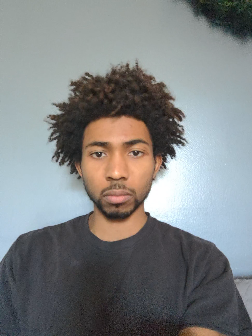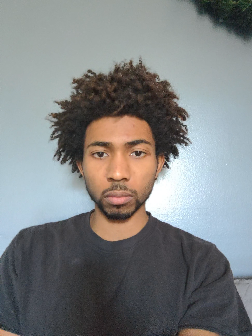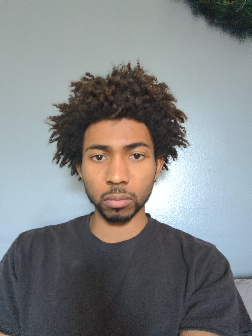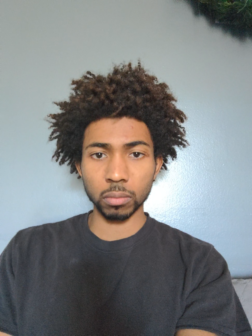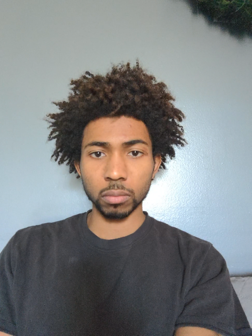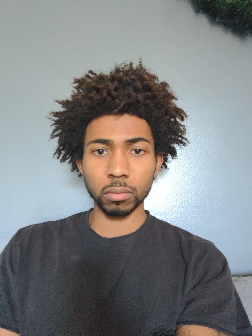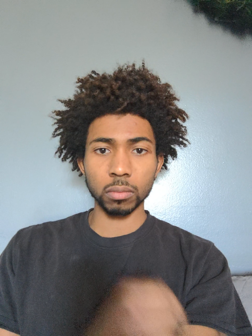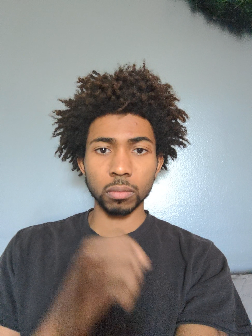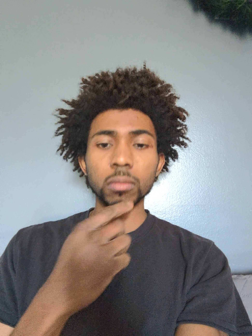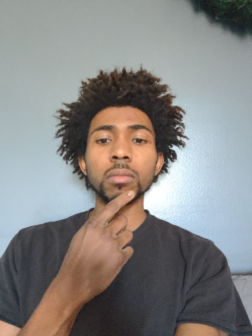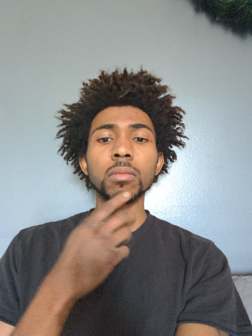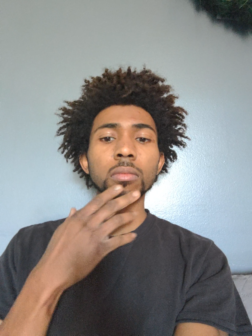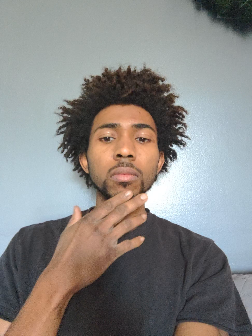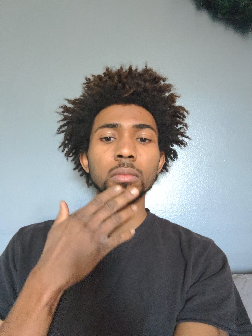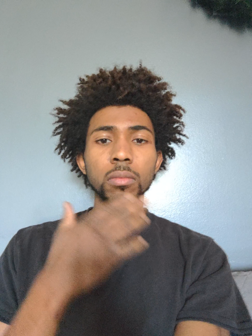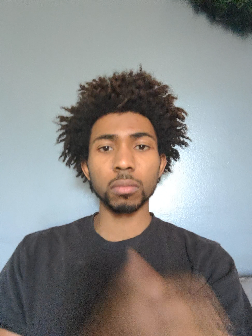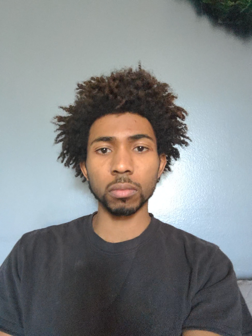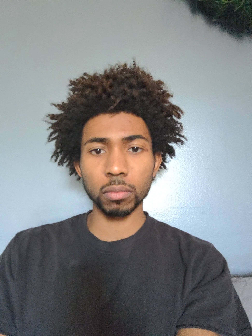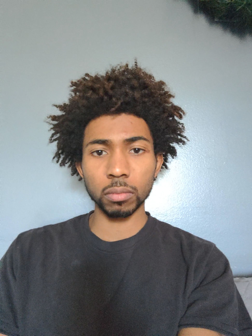chin